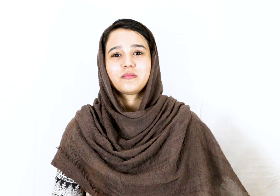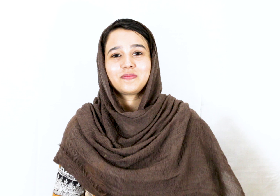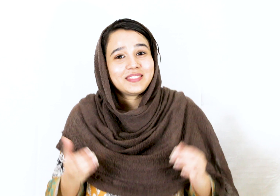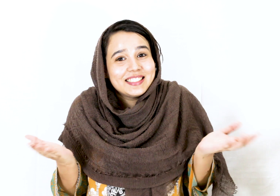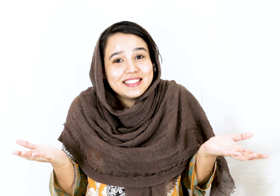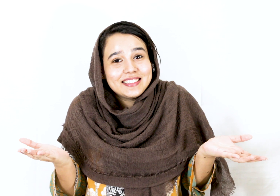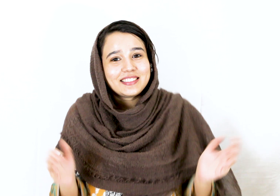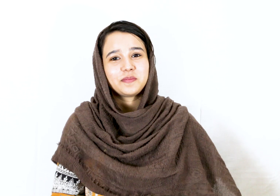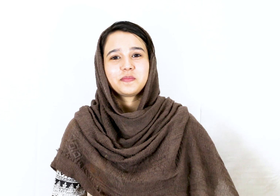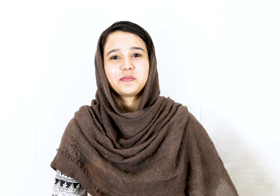surprise